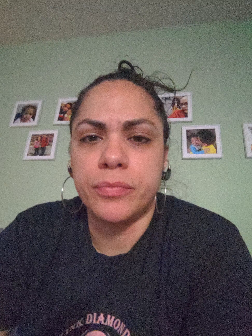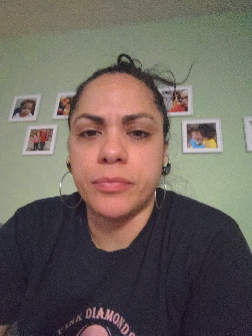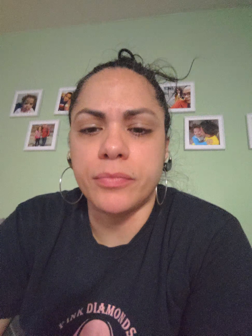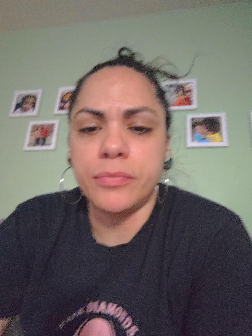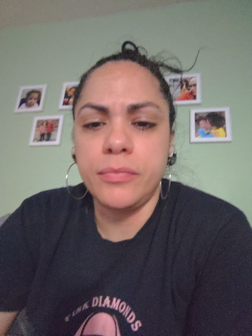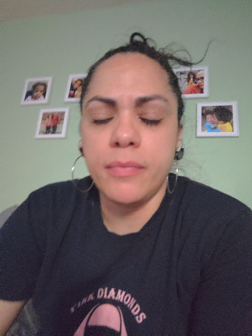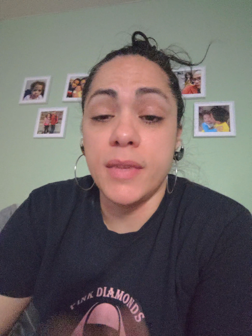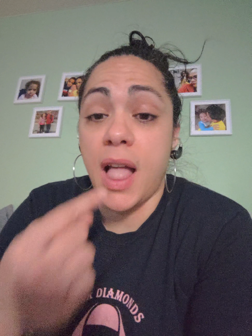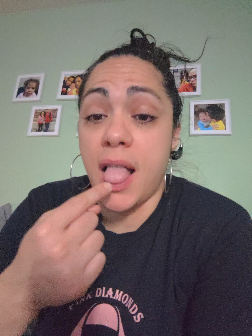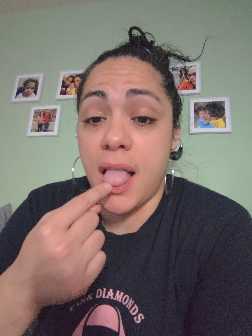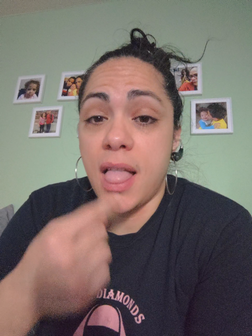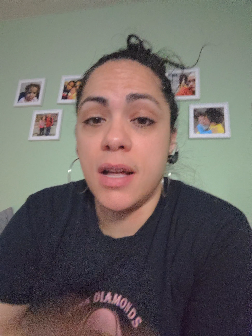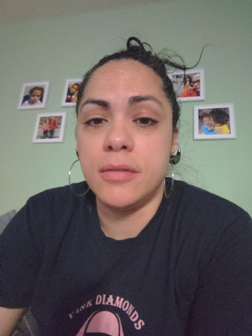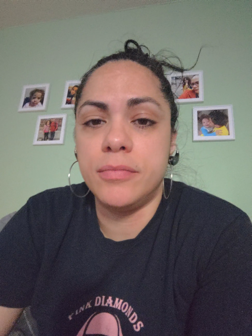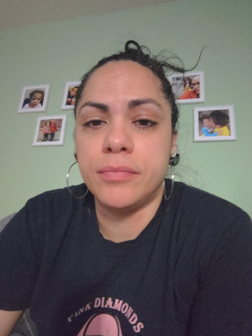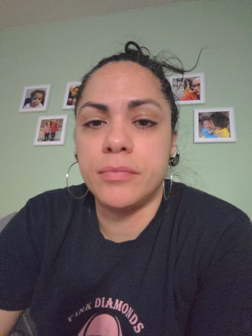tongue